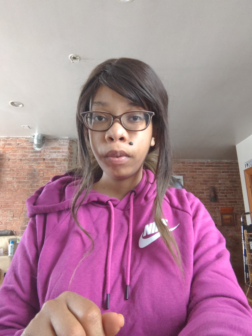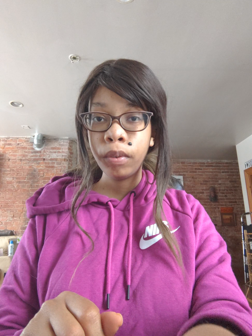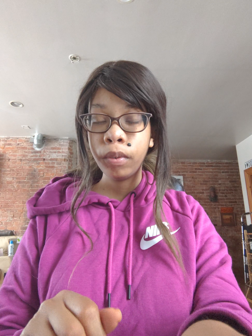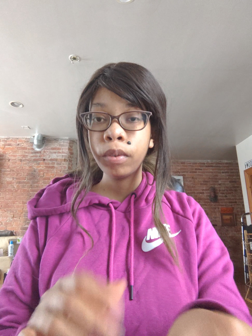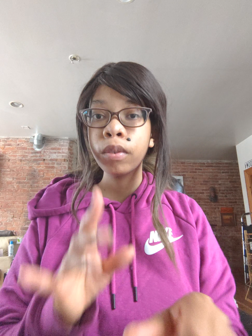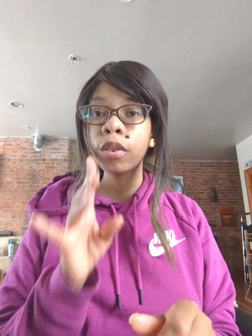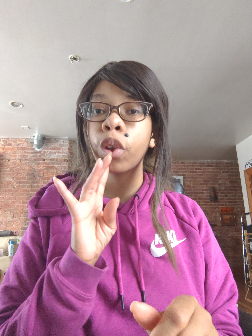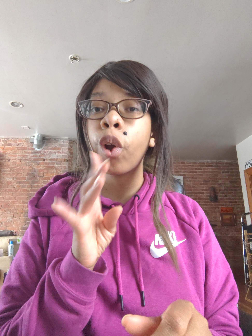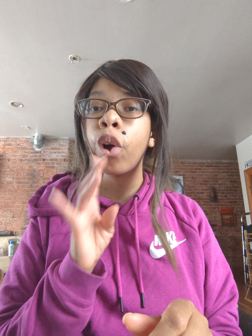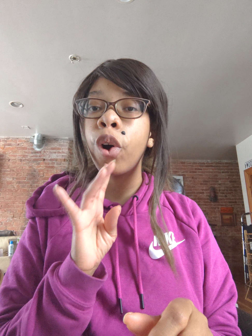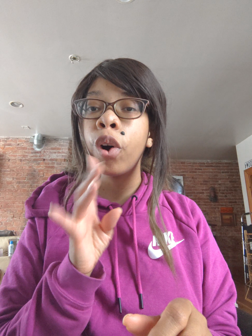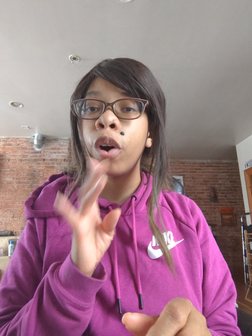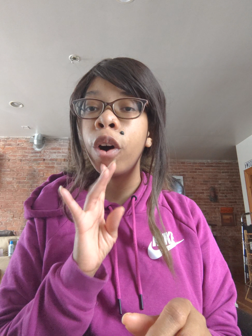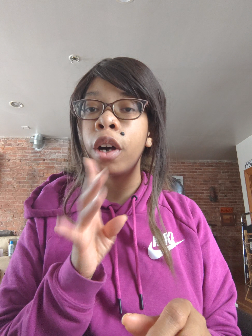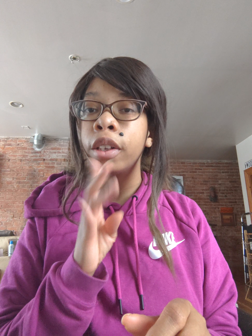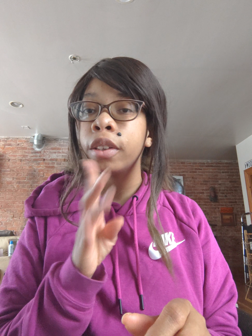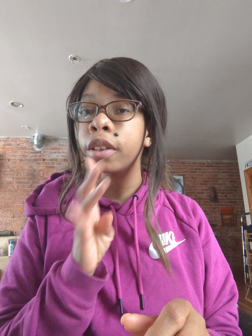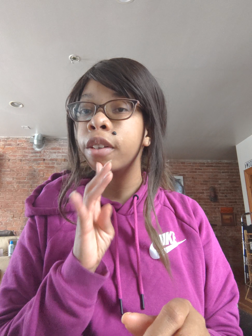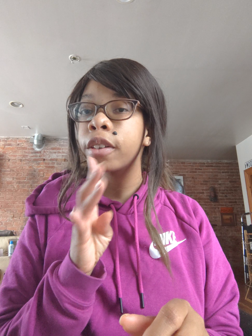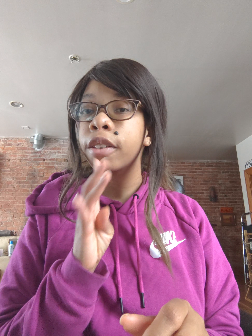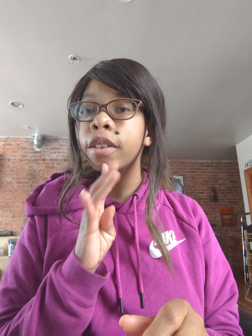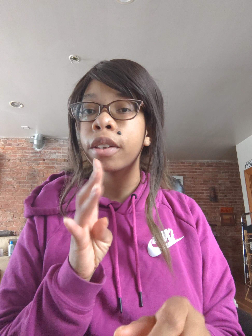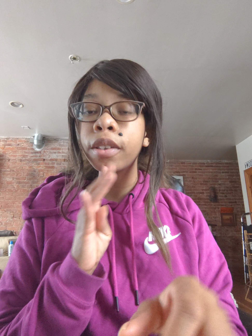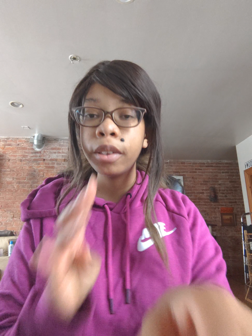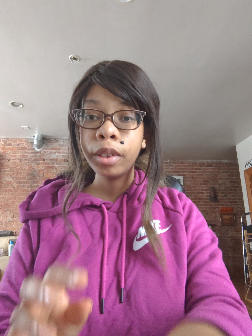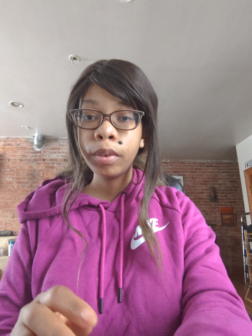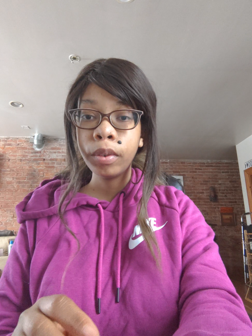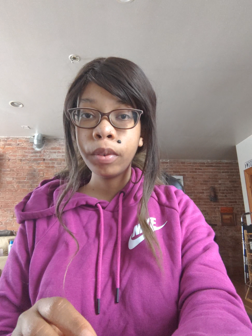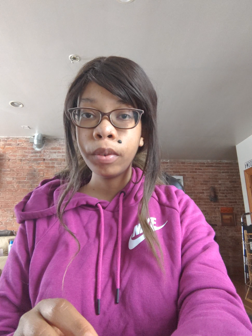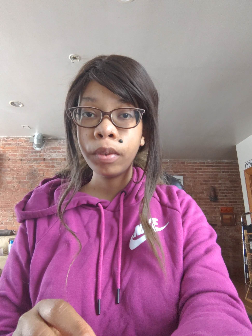talk